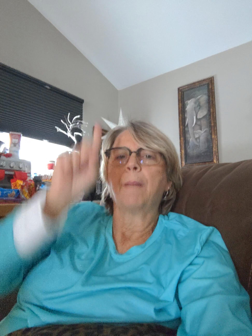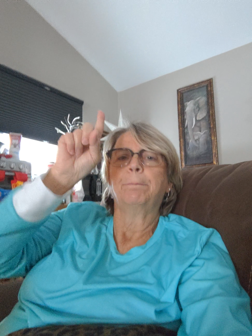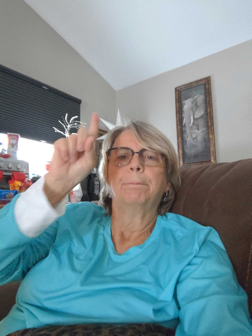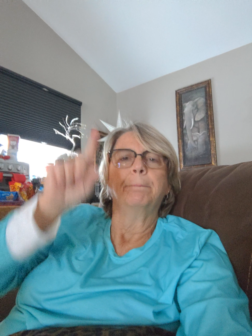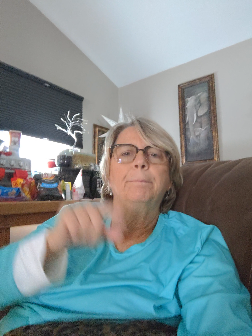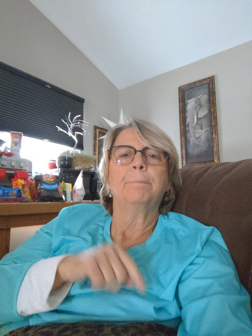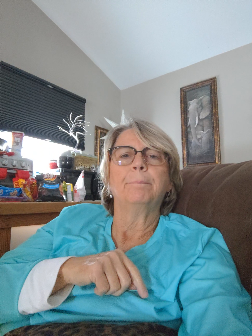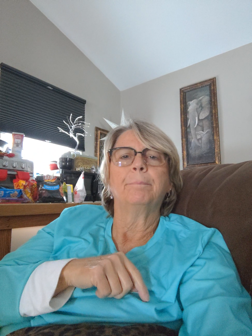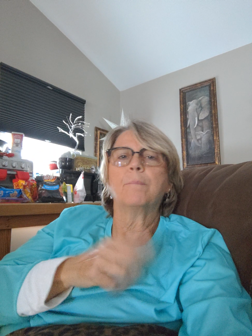up